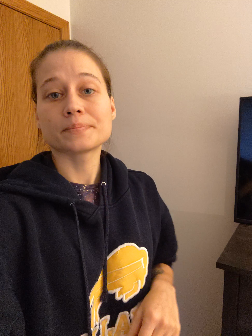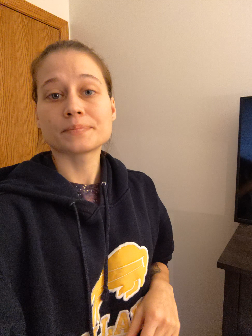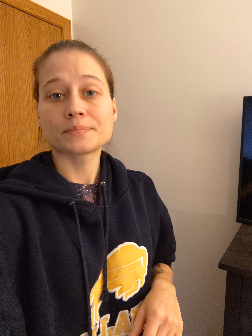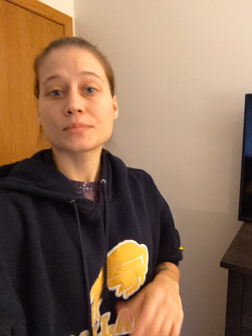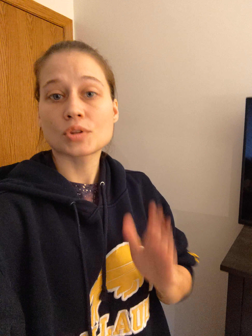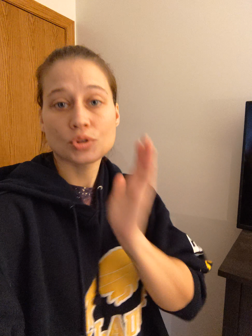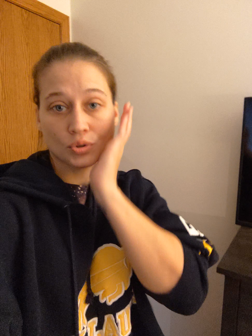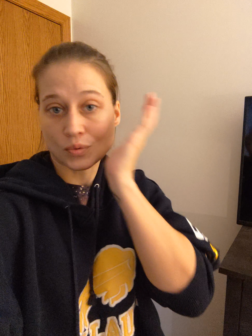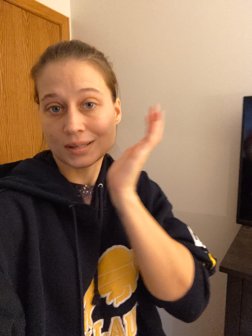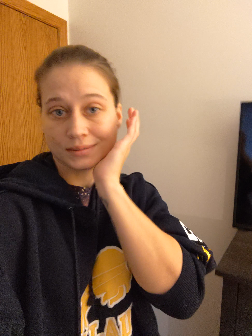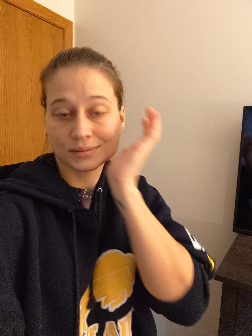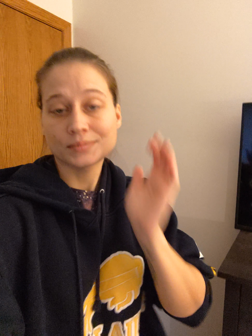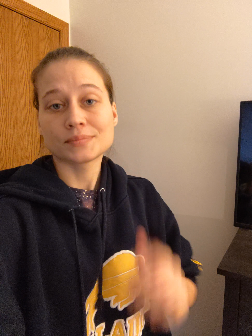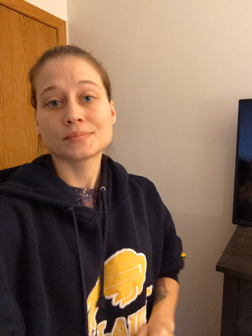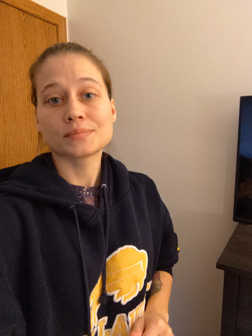grass